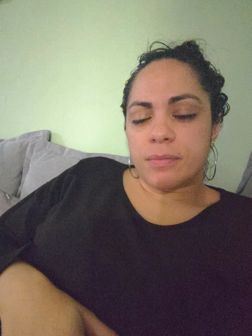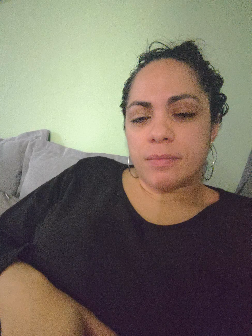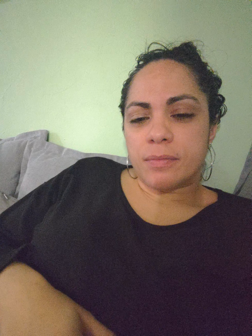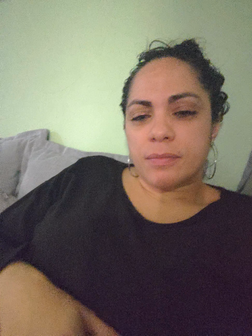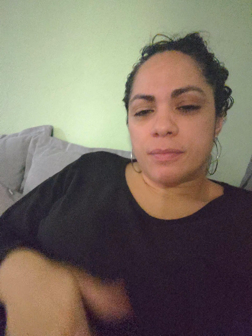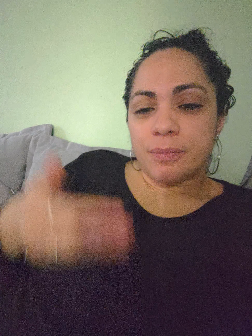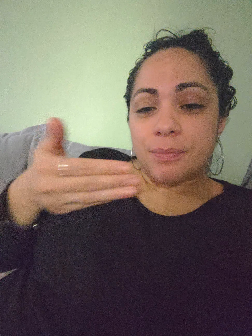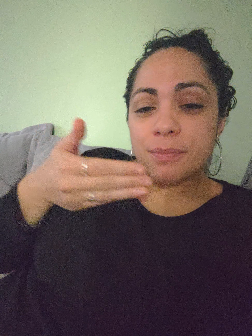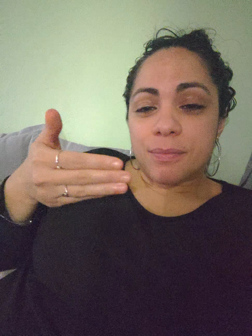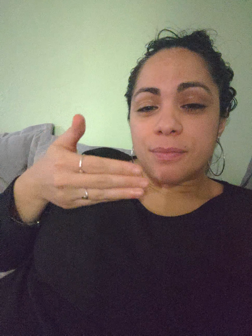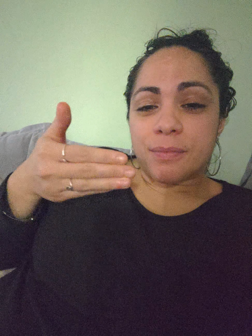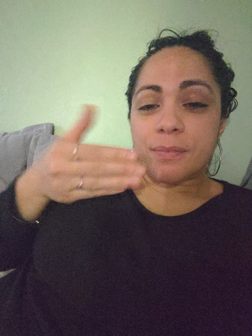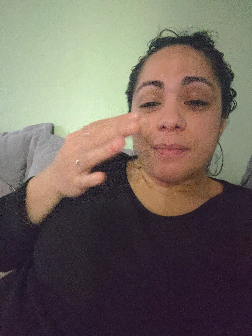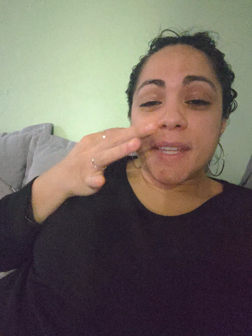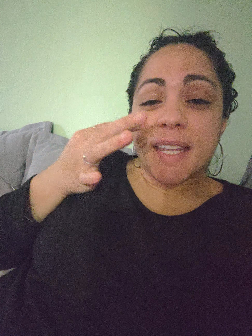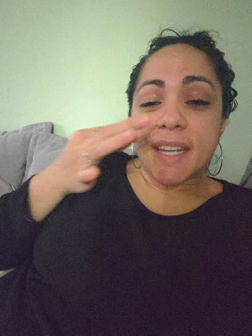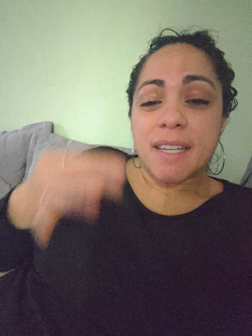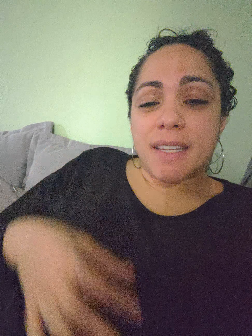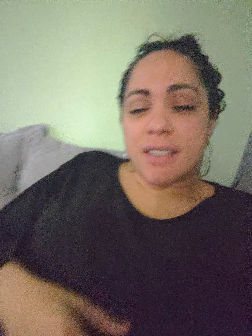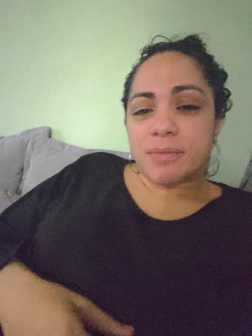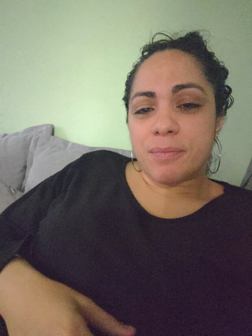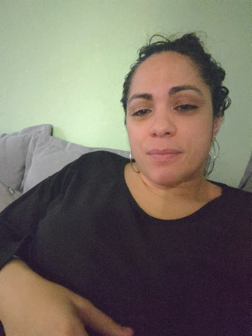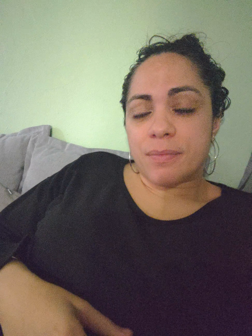kitty